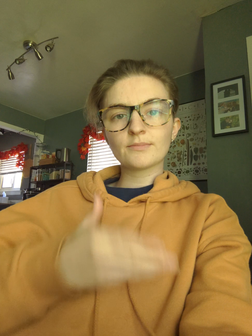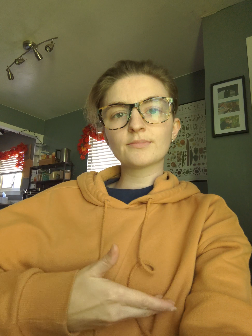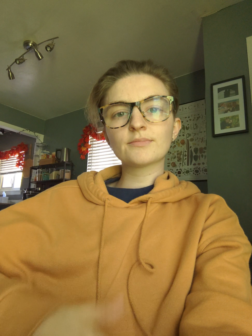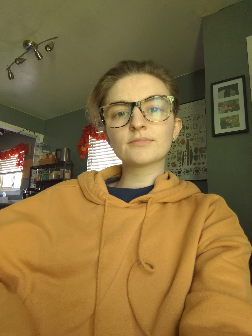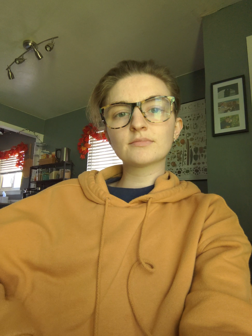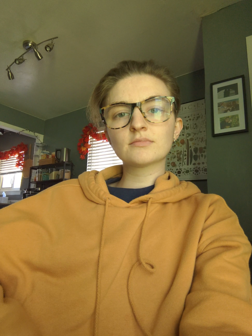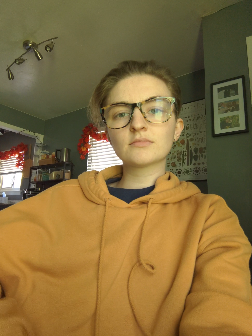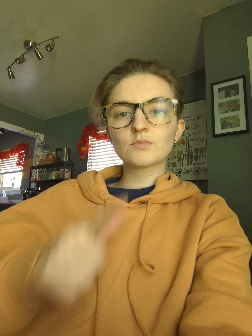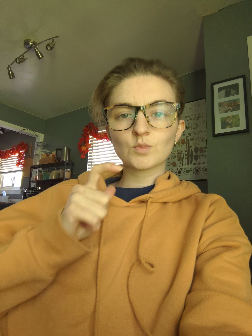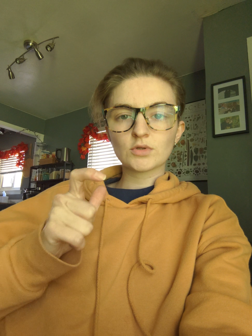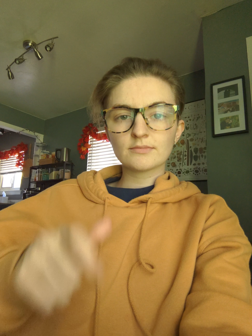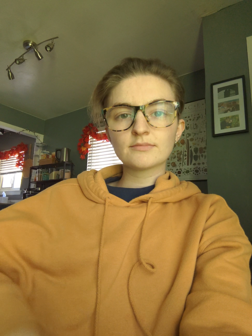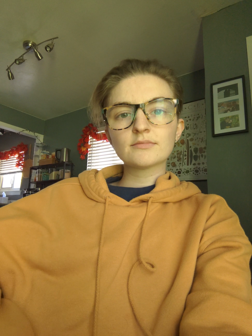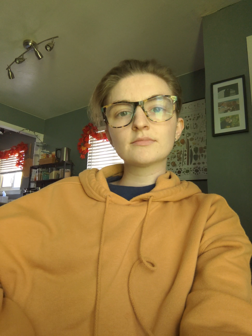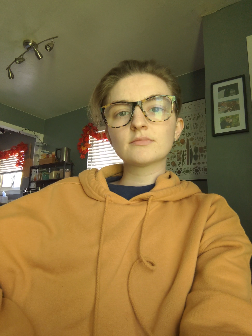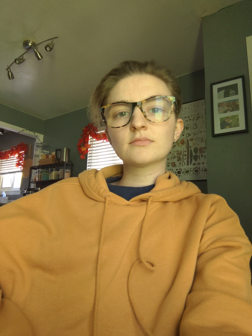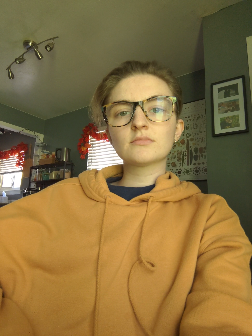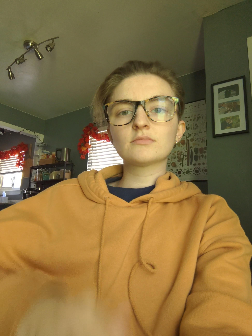run